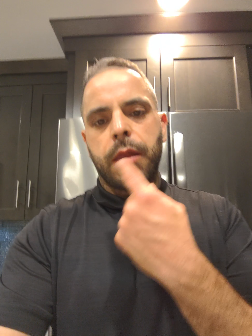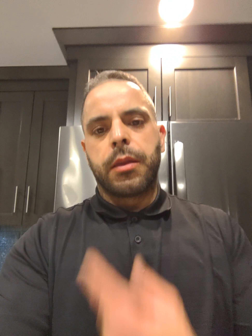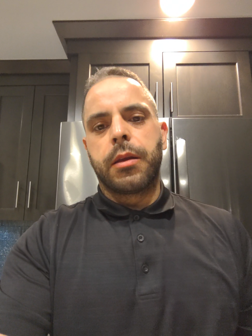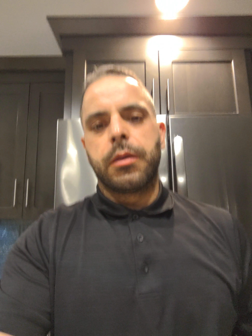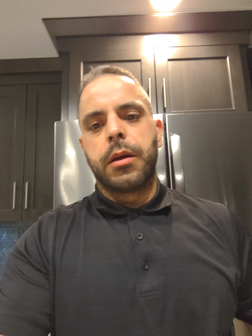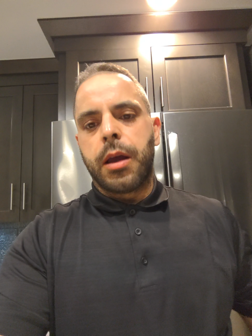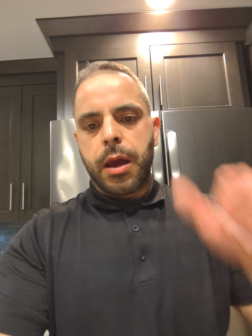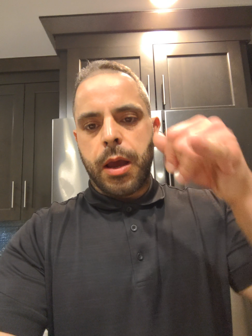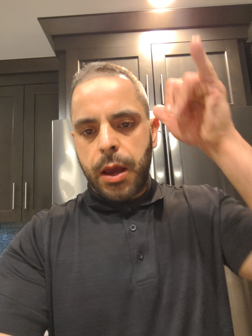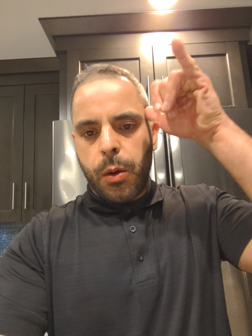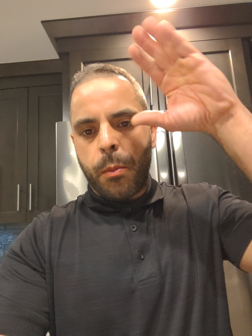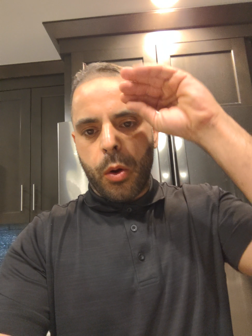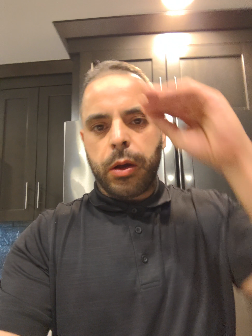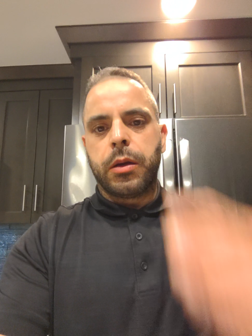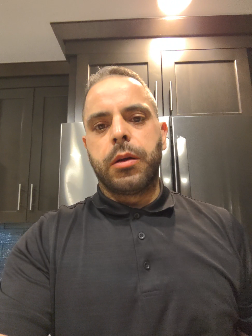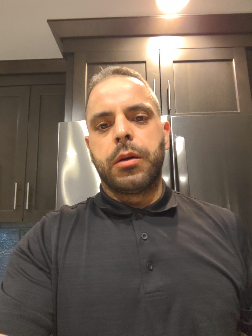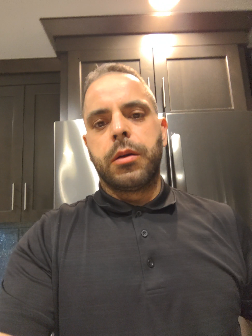cowboy